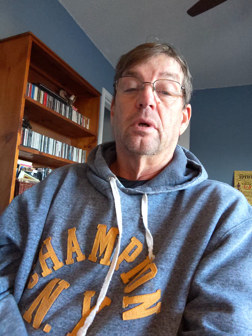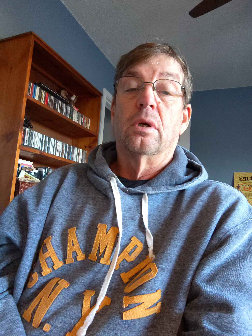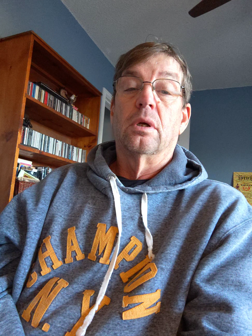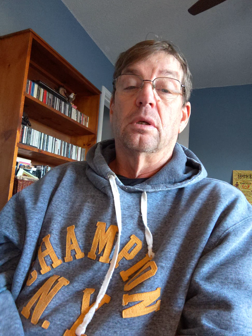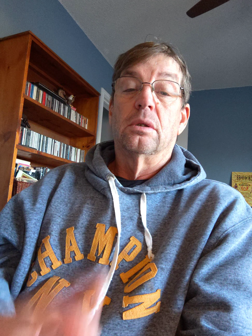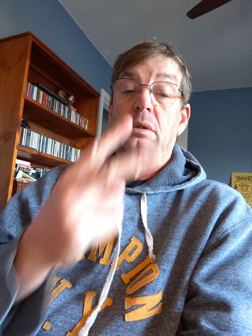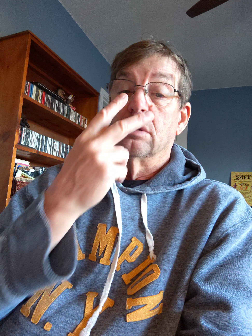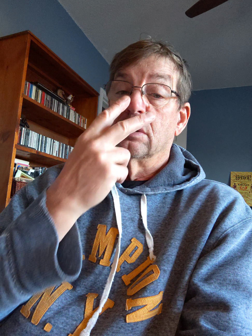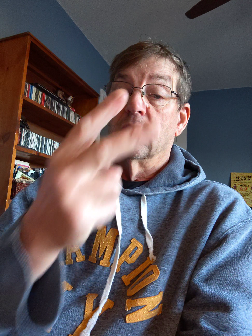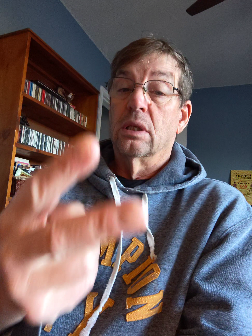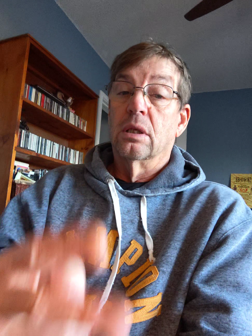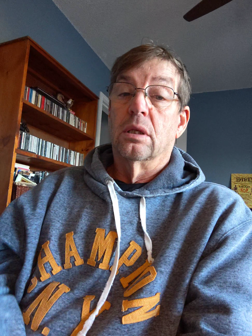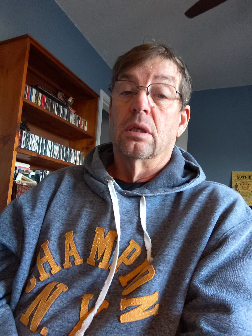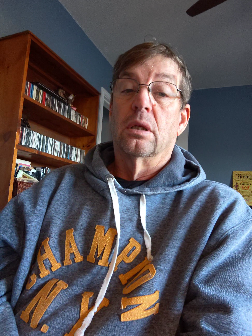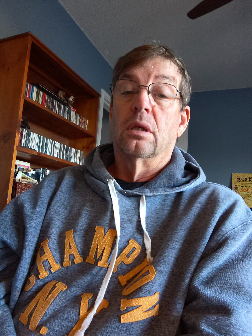see